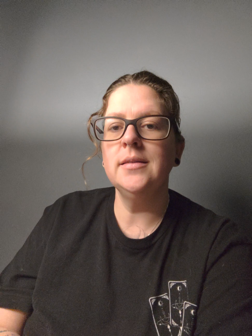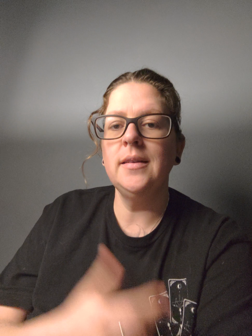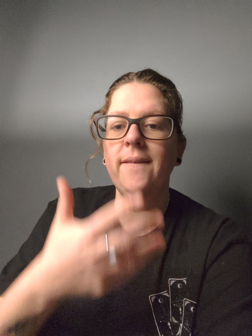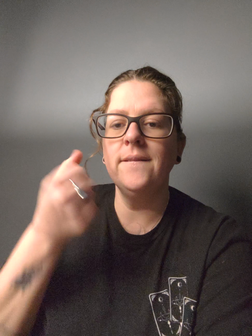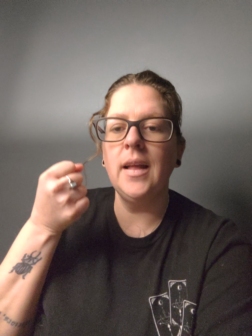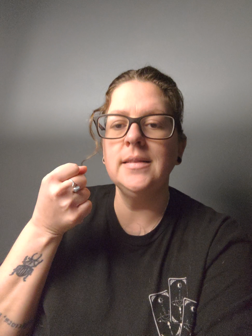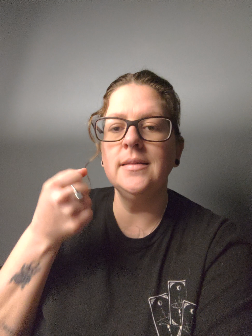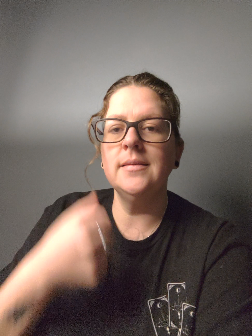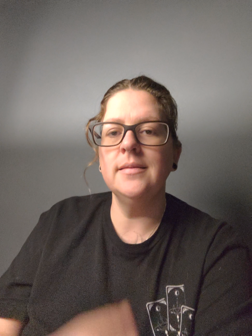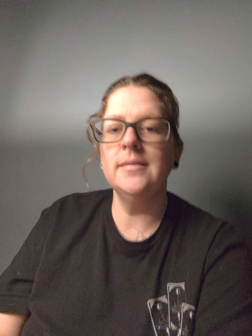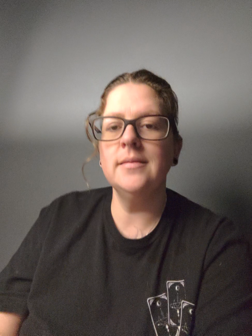fast